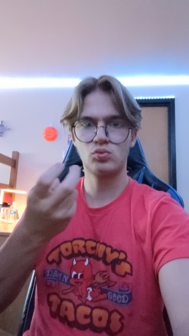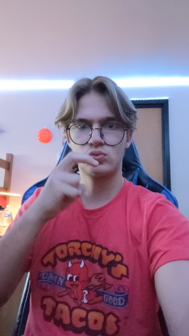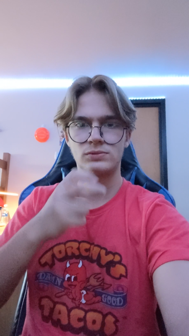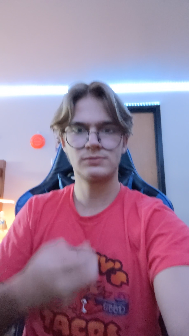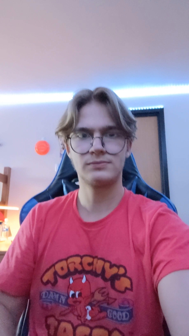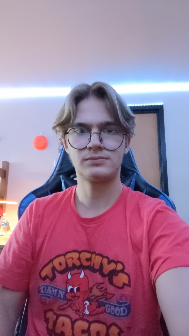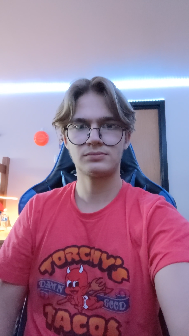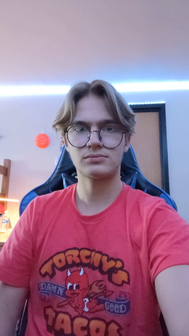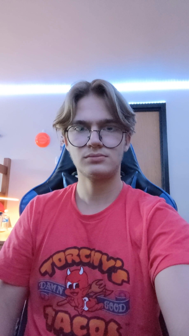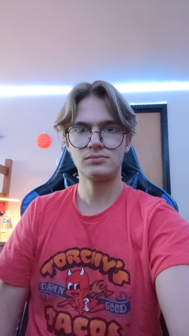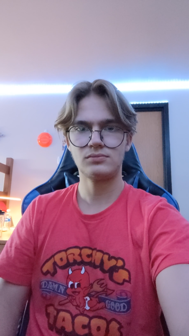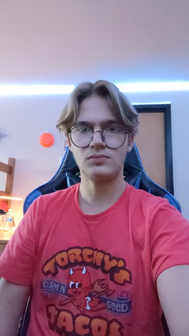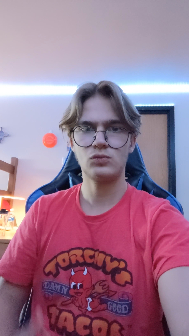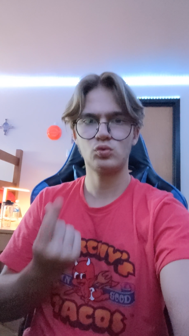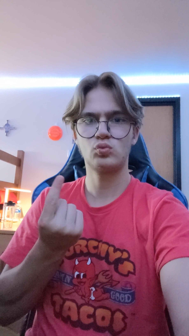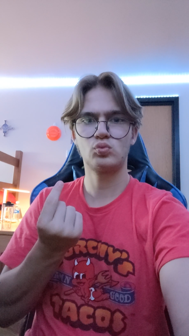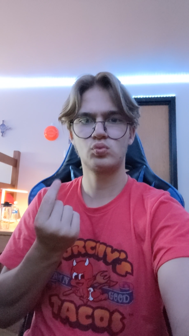do